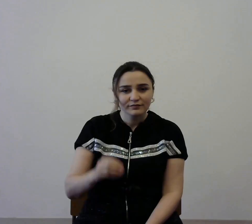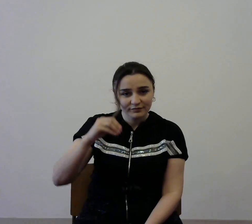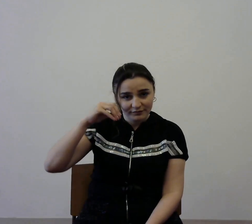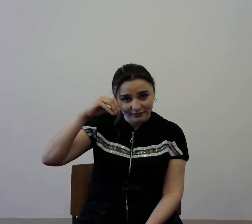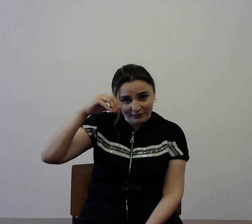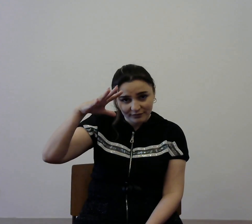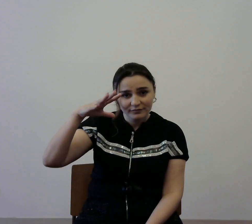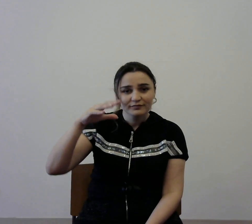işigi